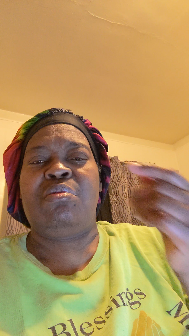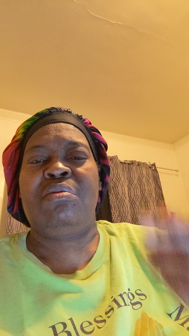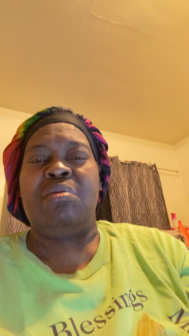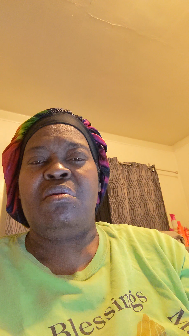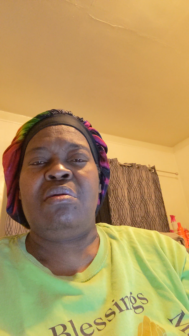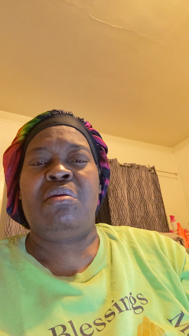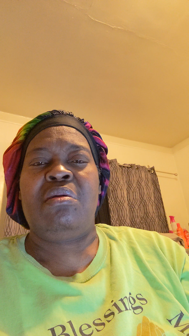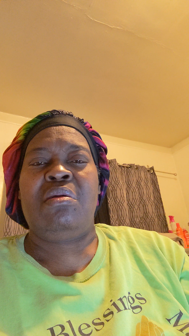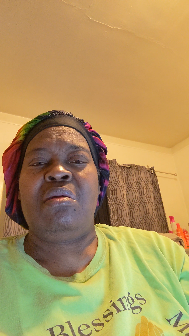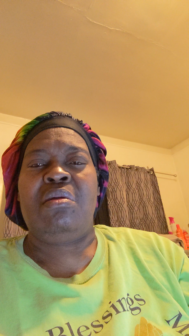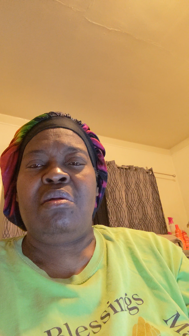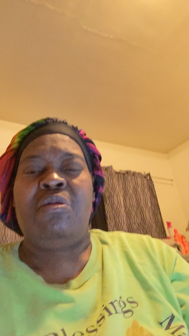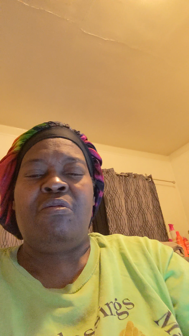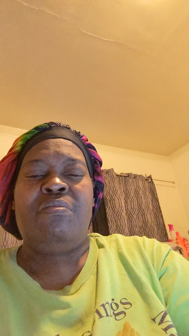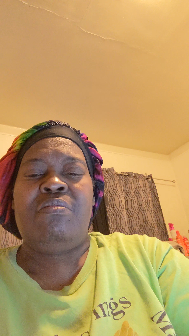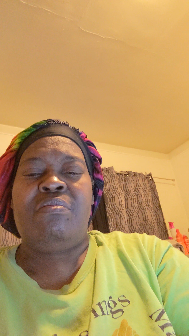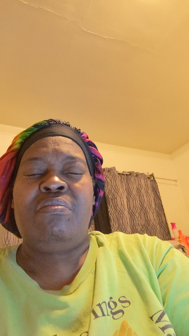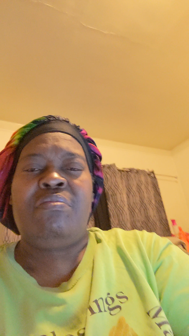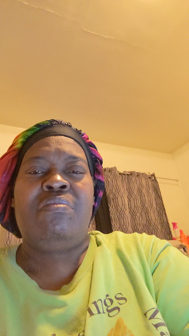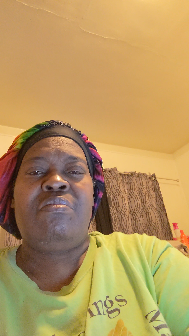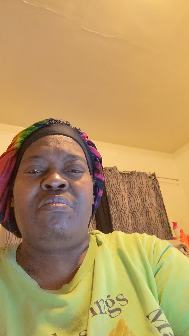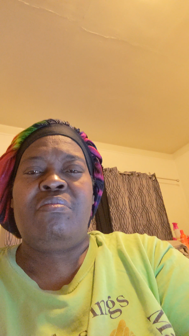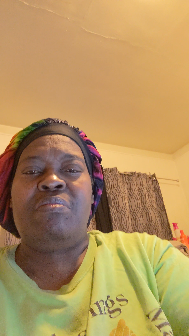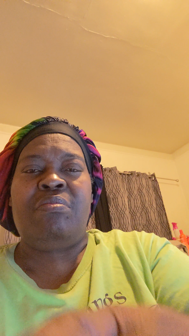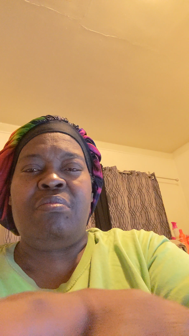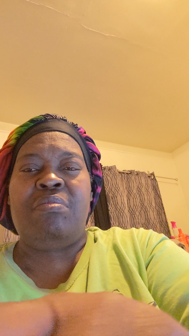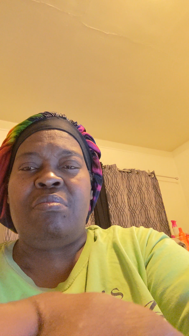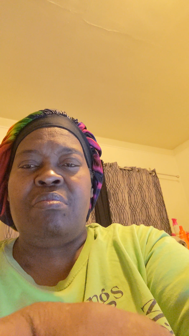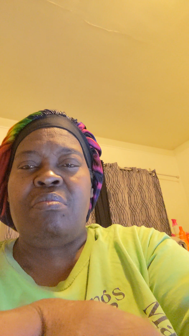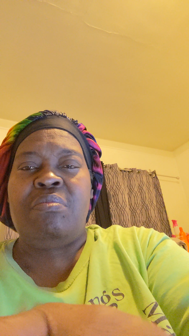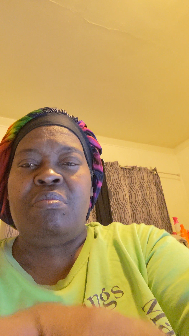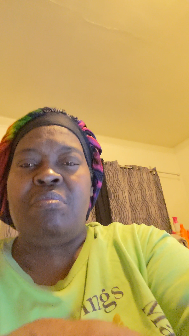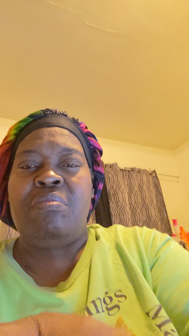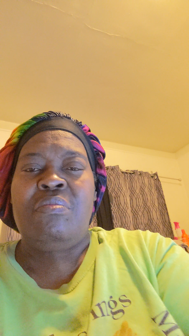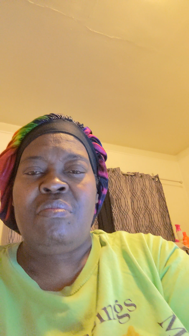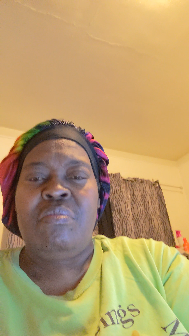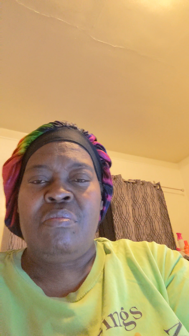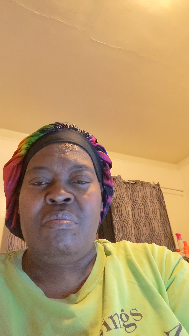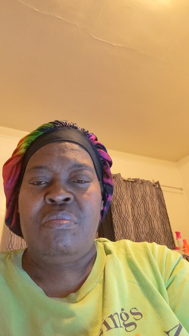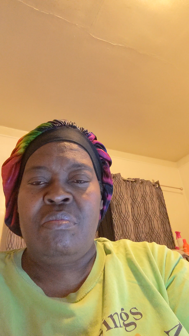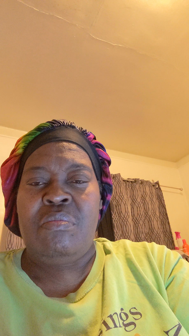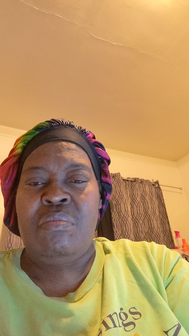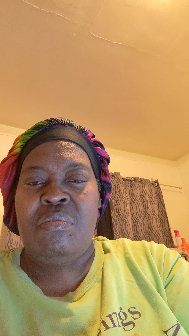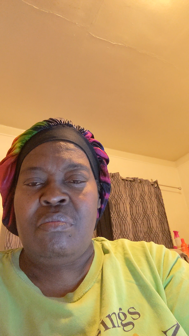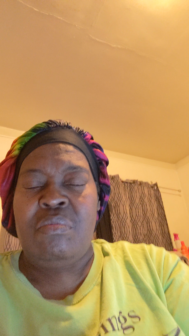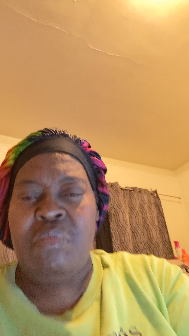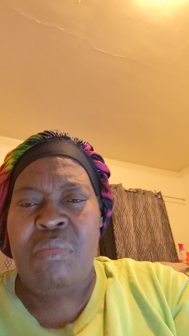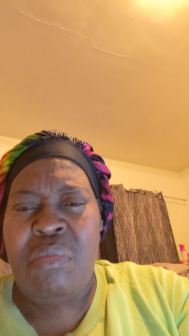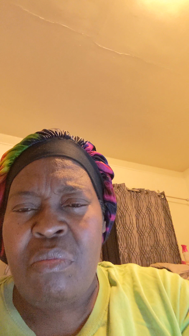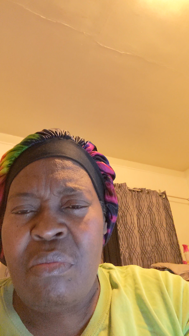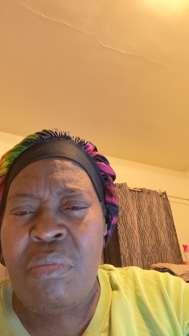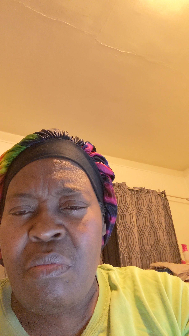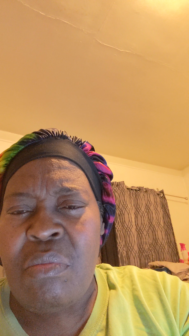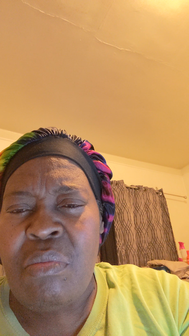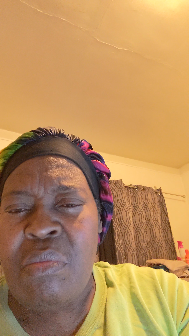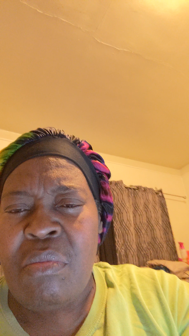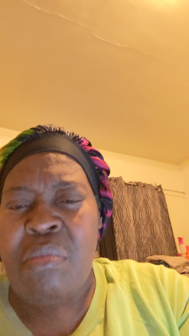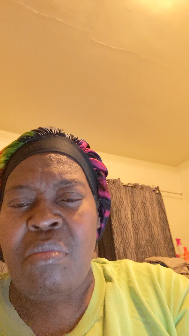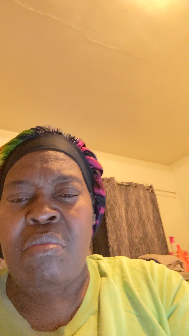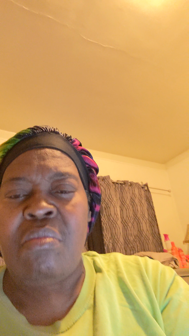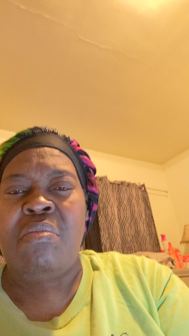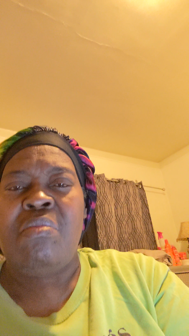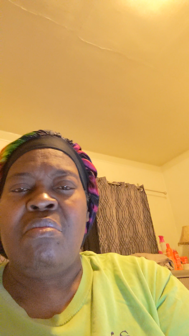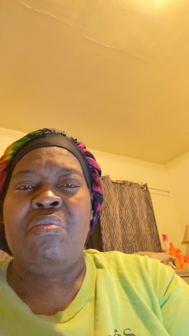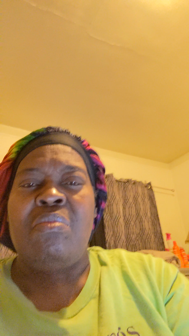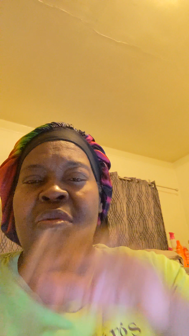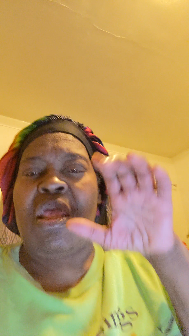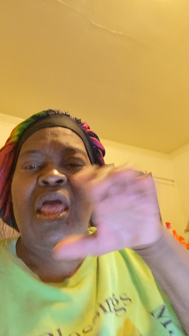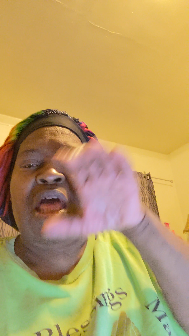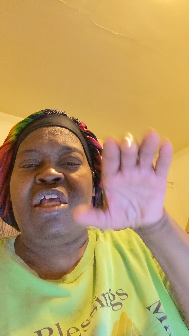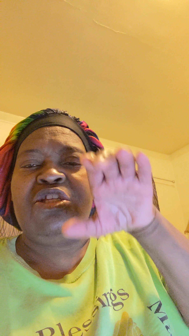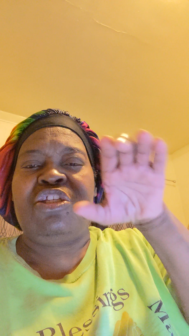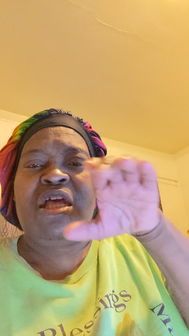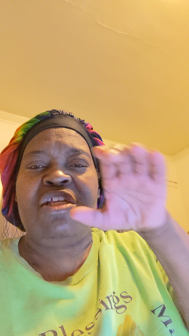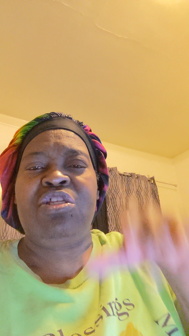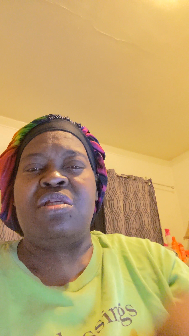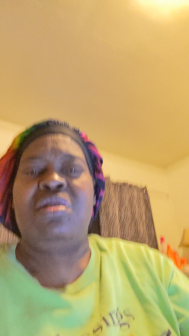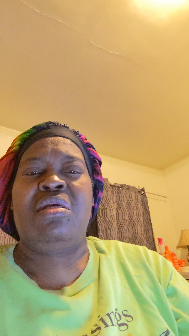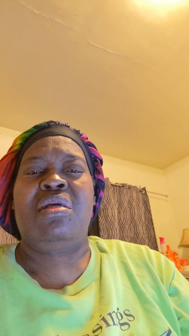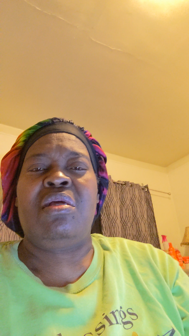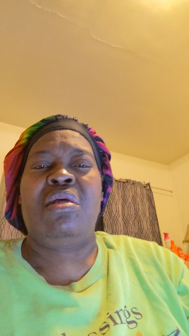does